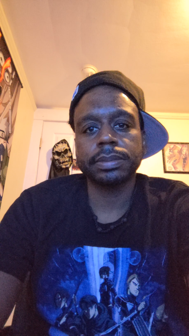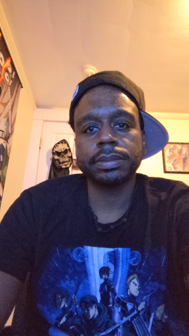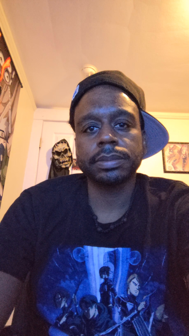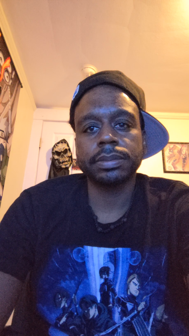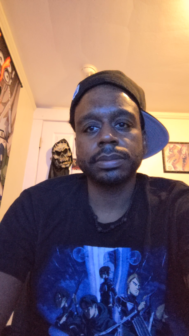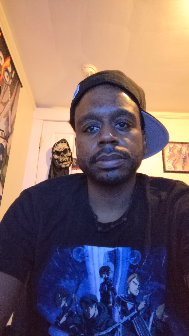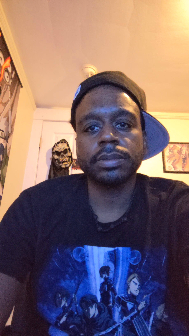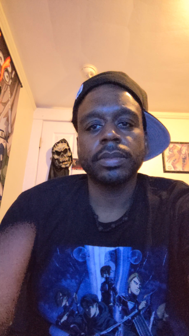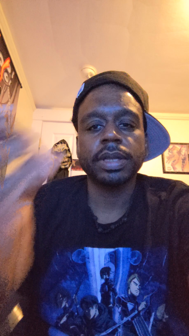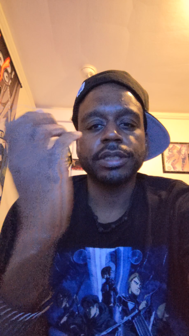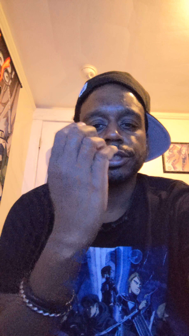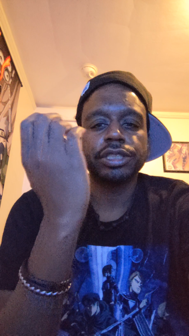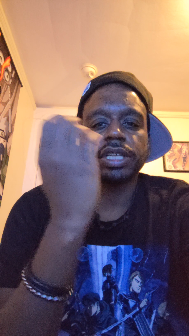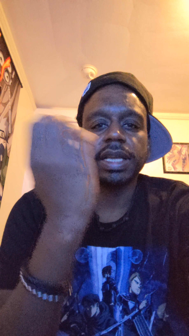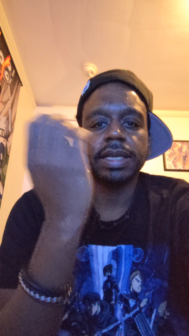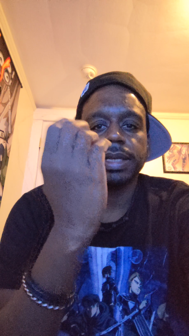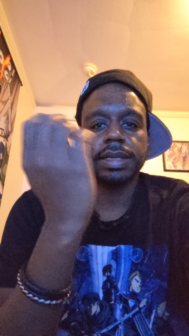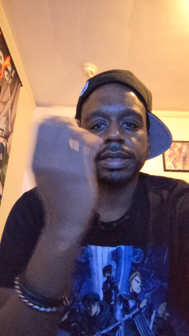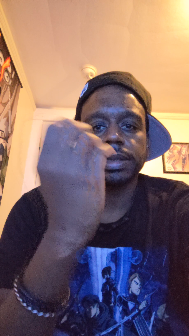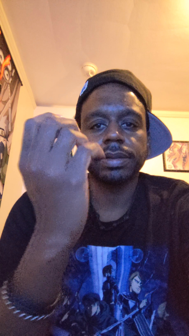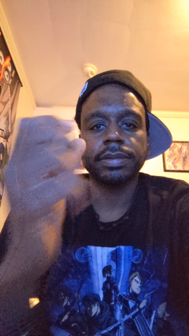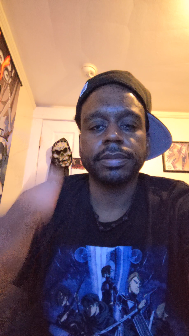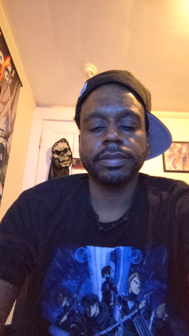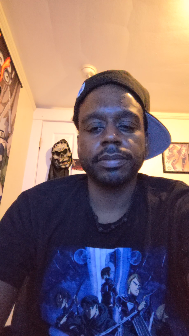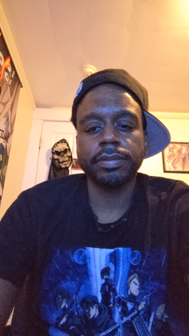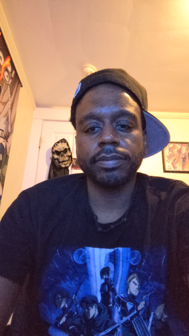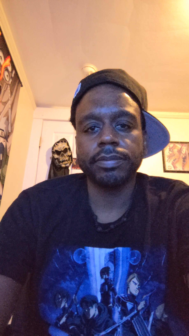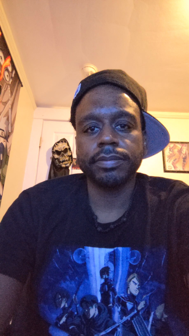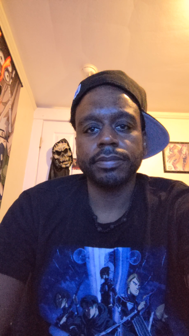shake